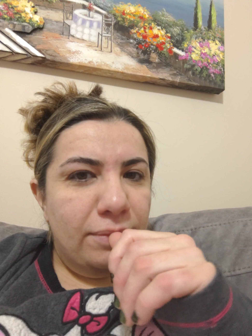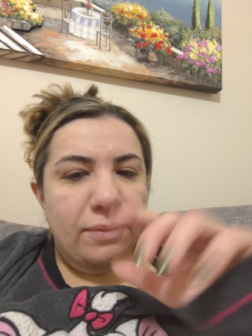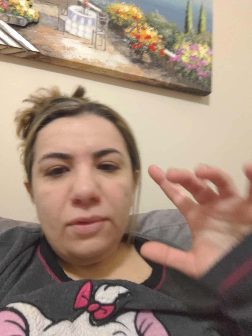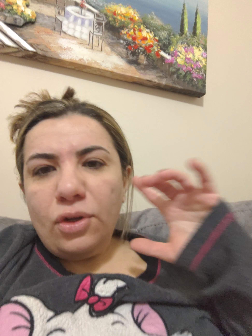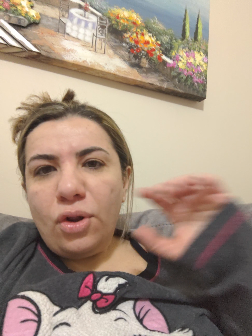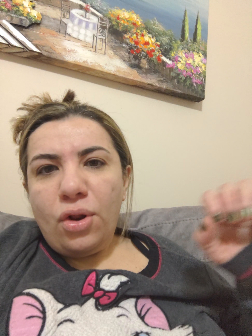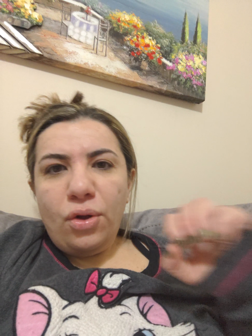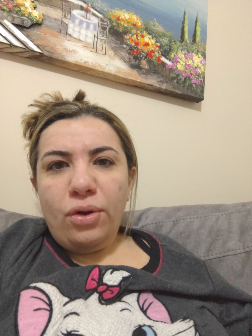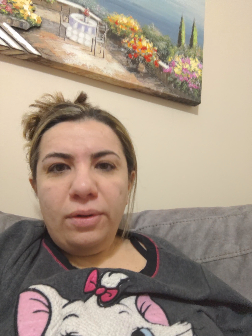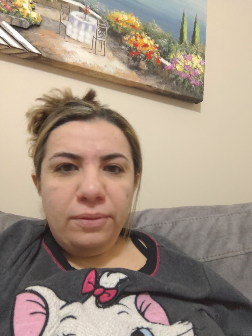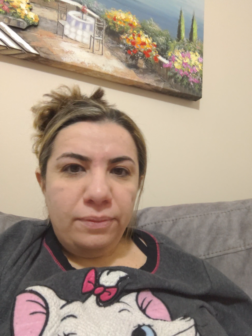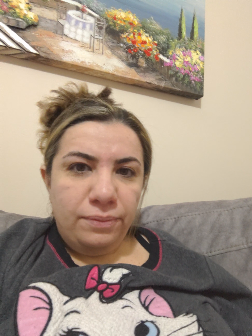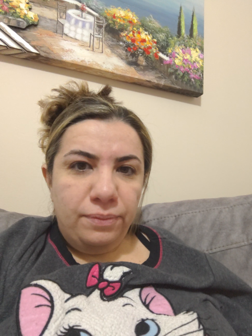loud